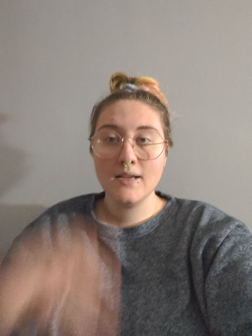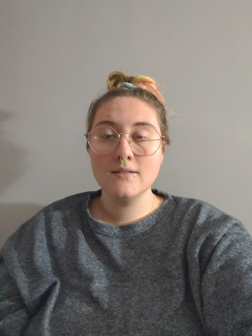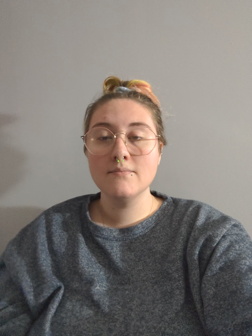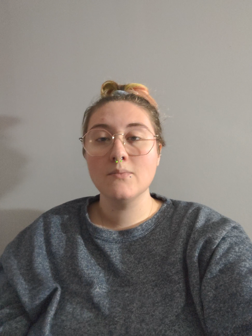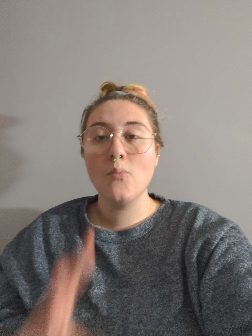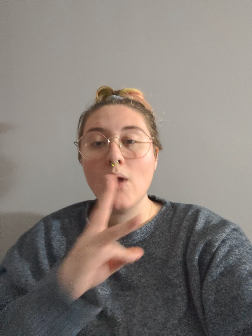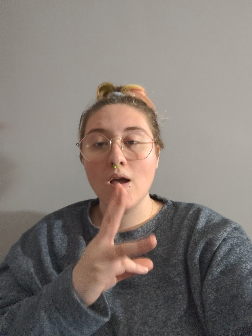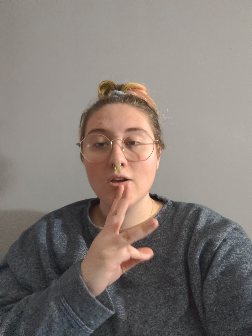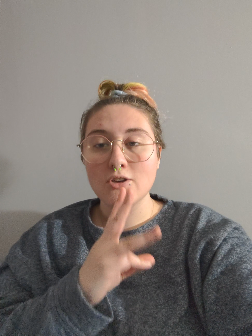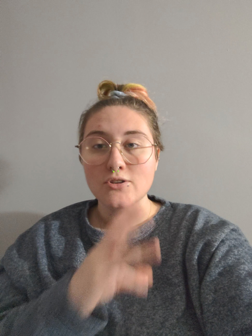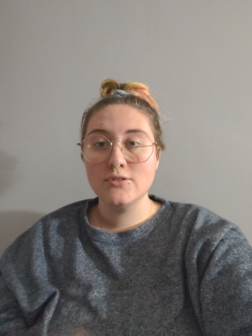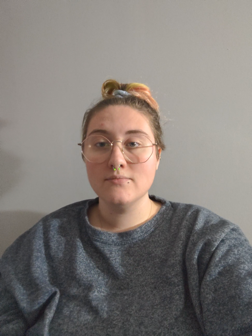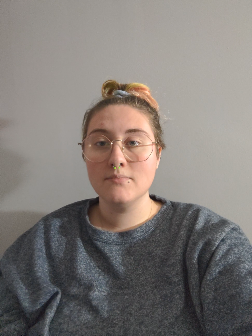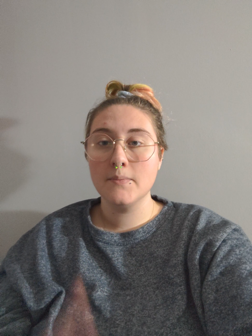water